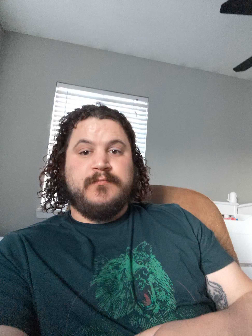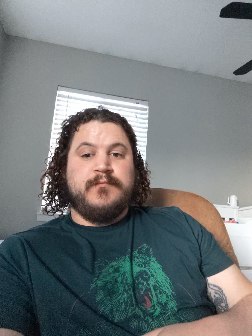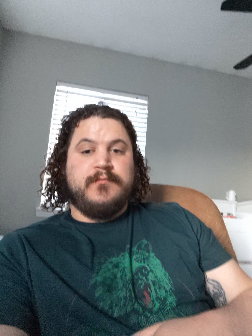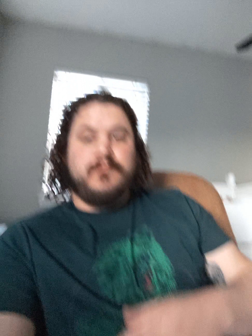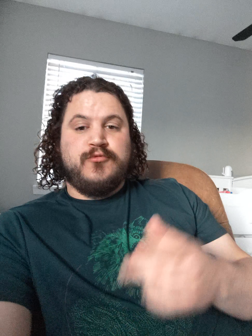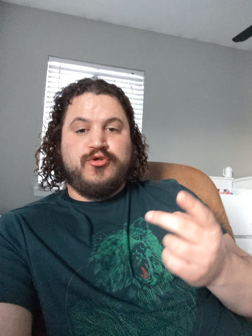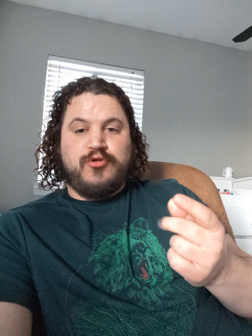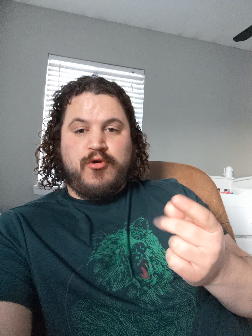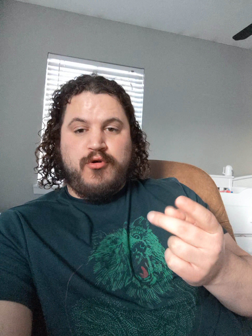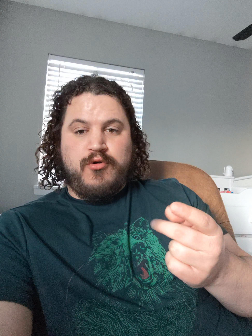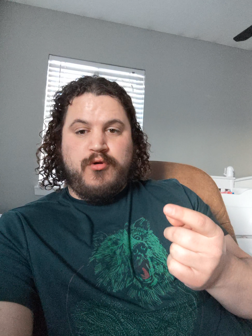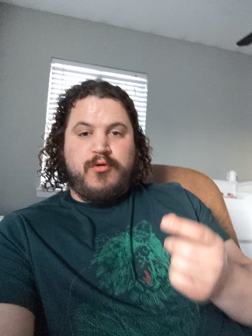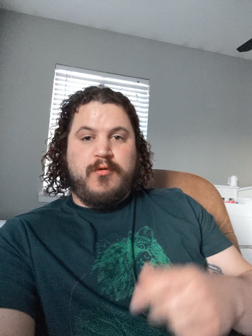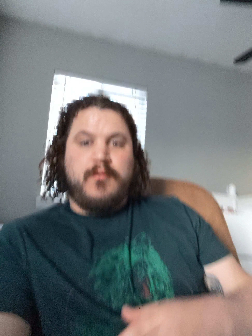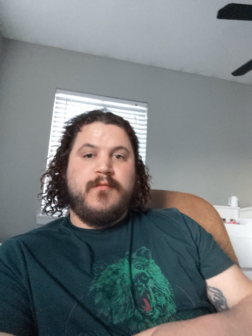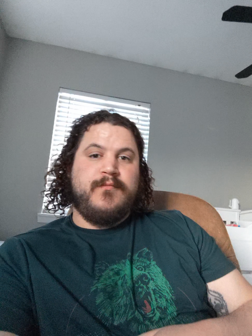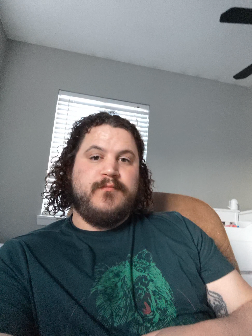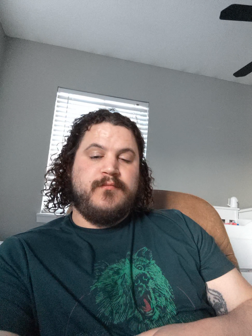dog